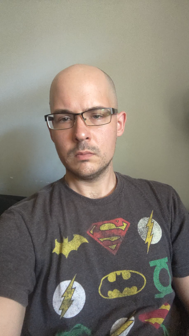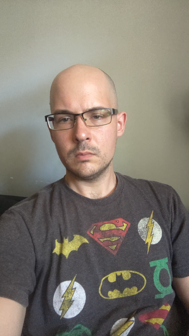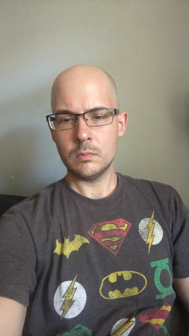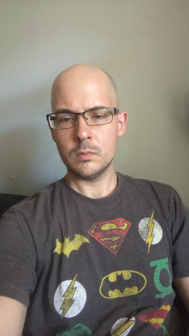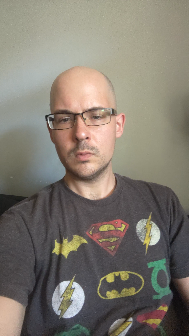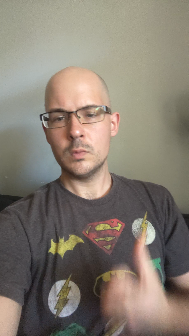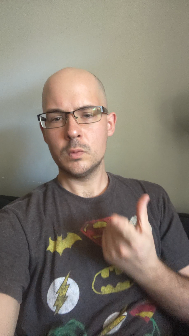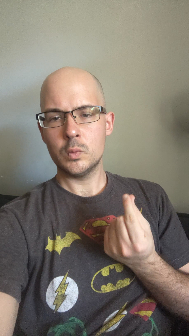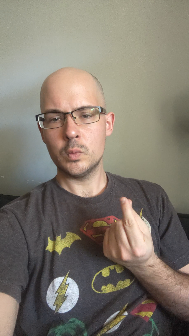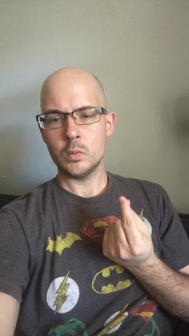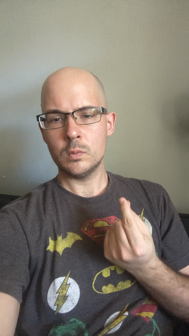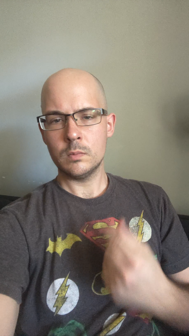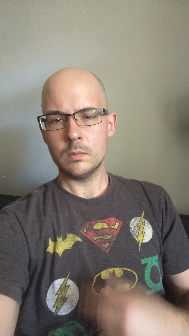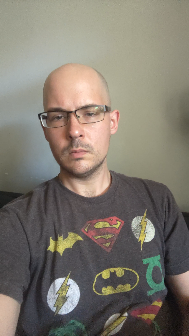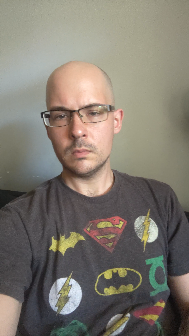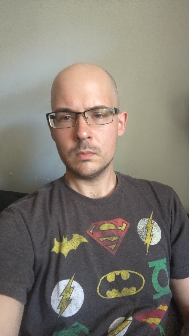do